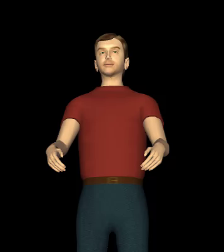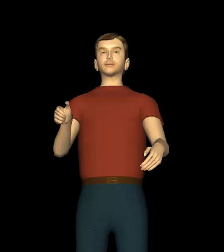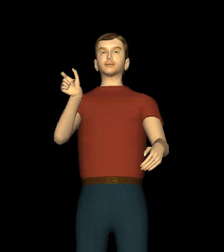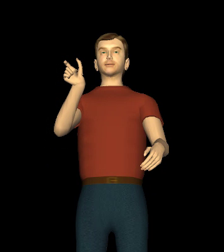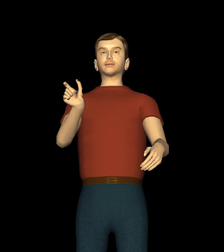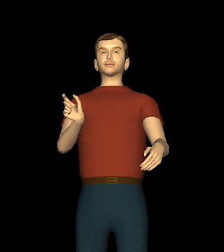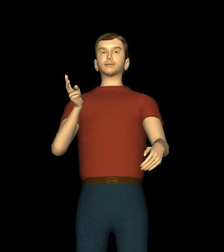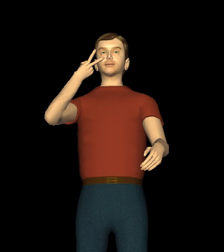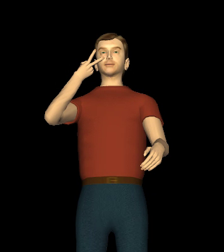نبيل